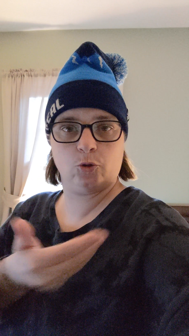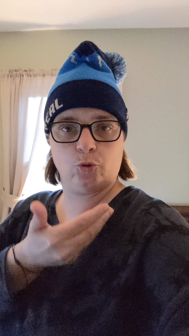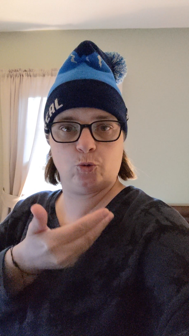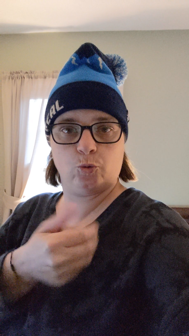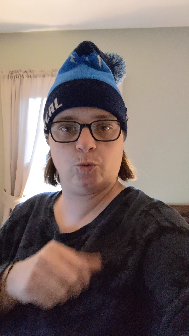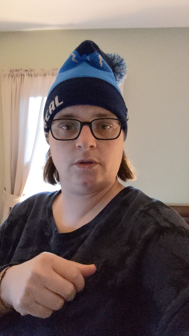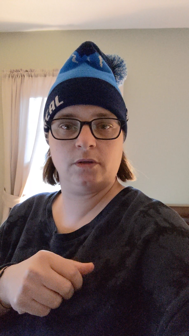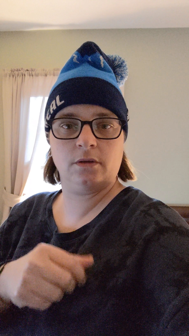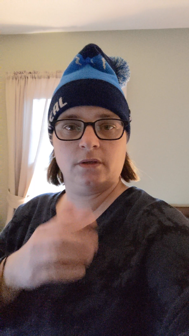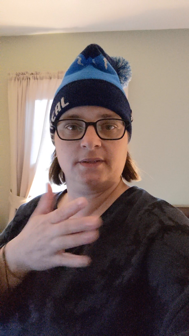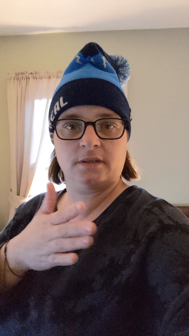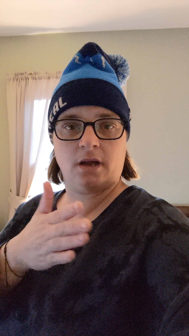share